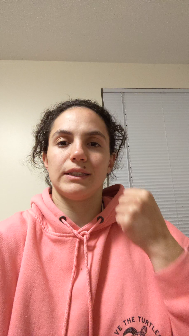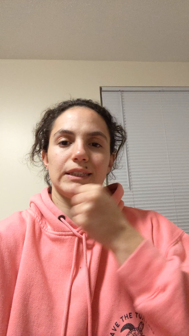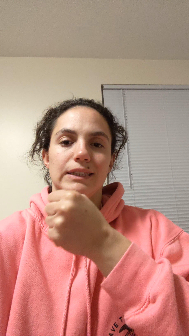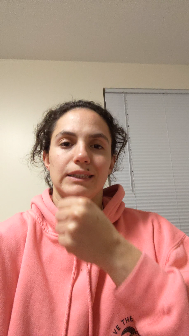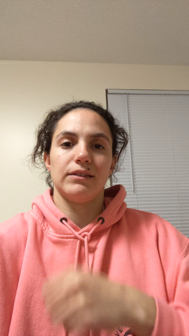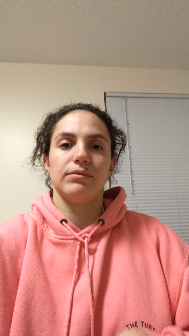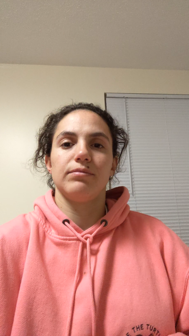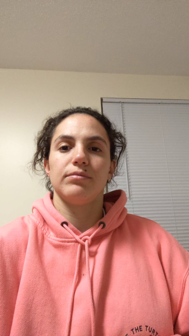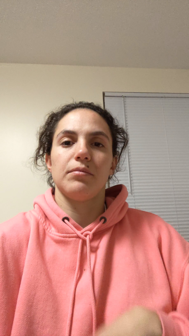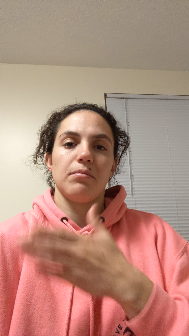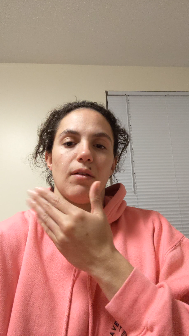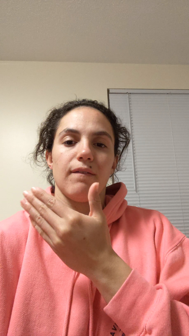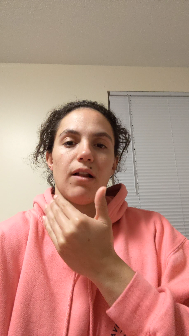butterfly